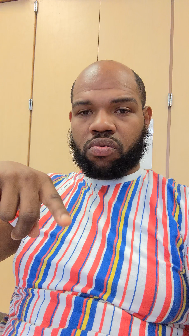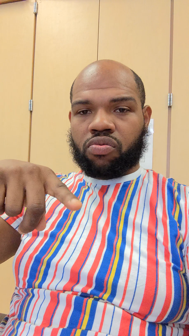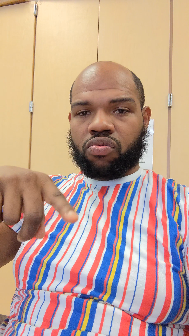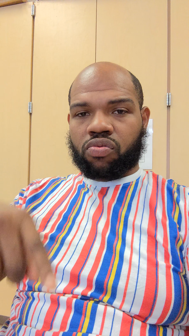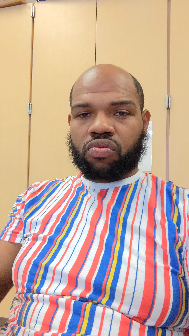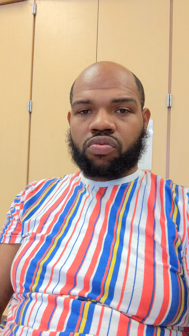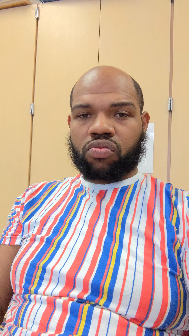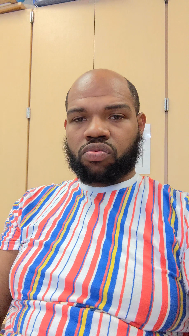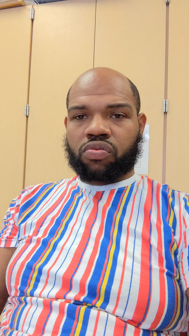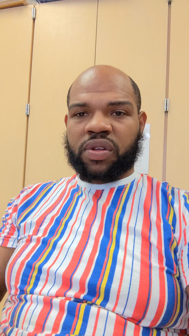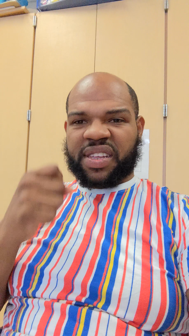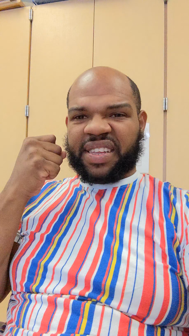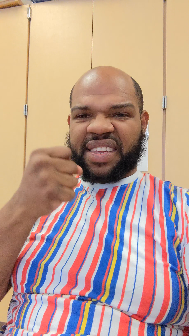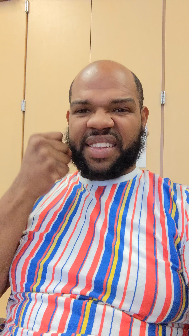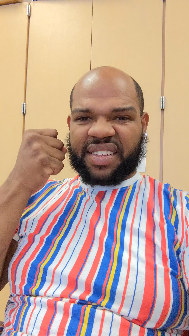hit